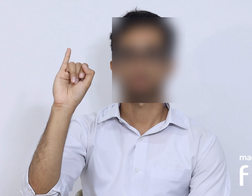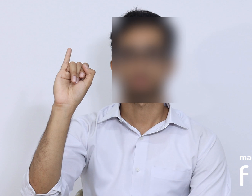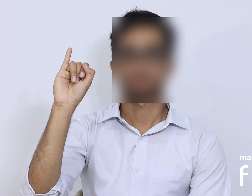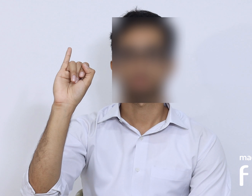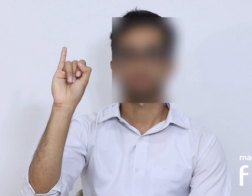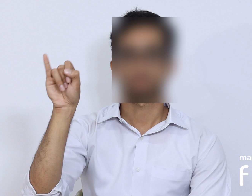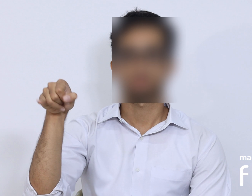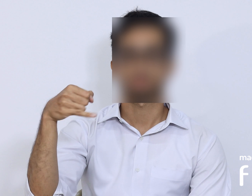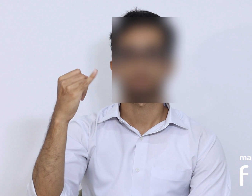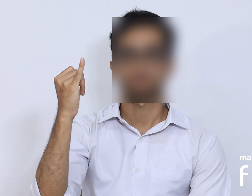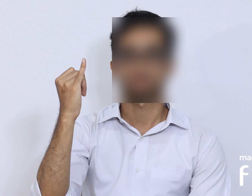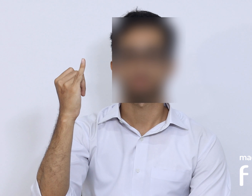ج